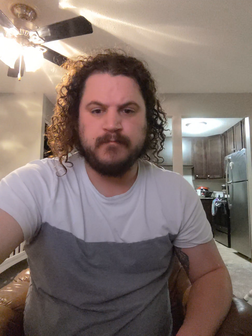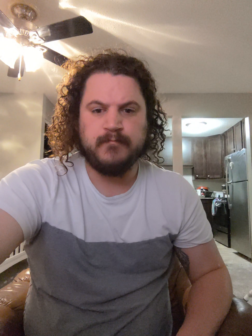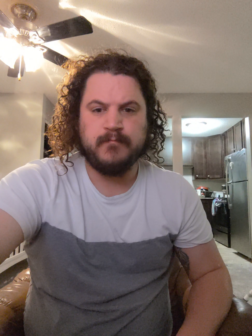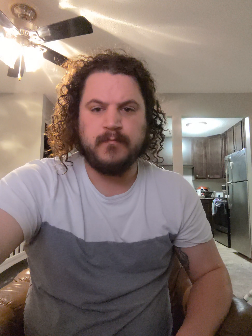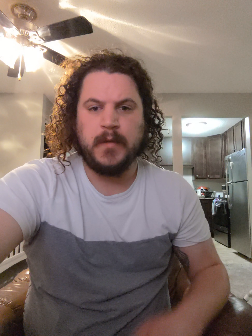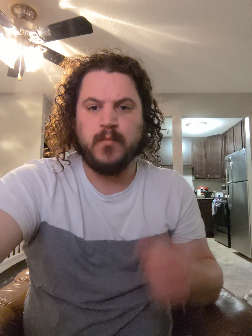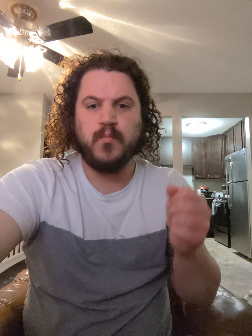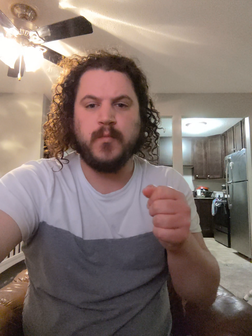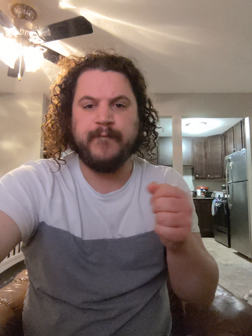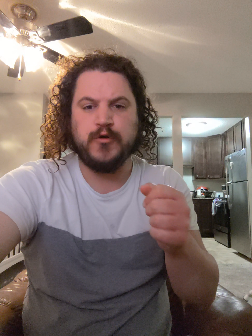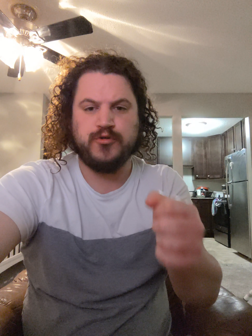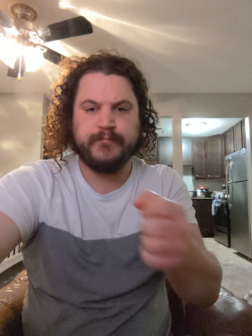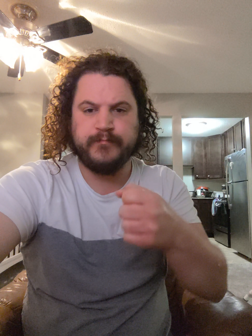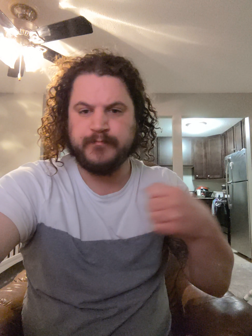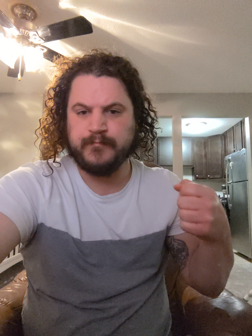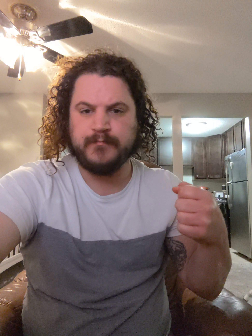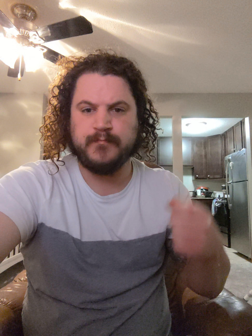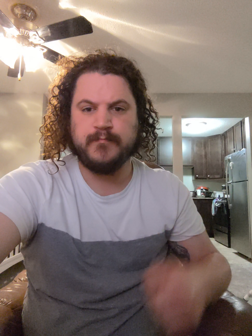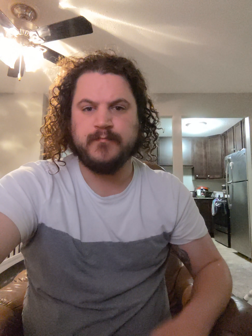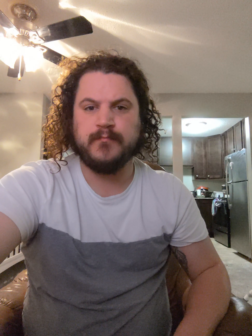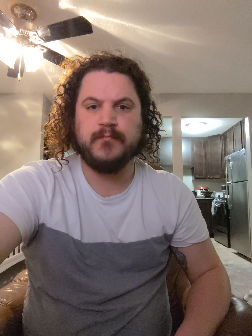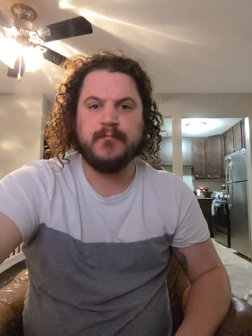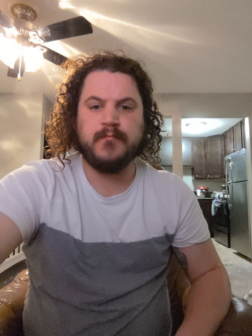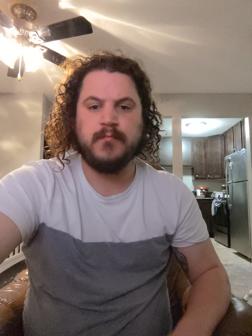refrigerator